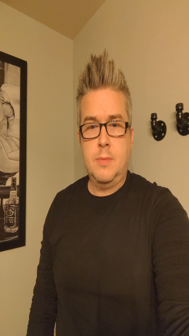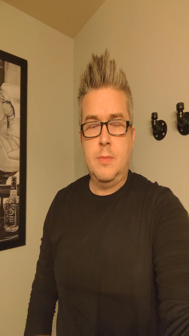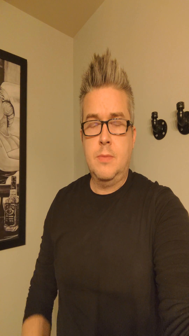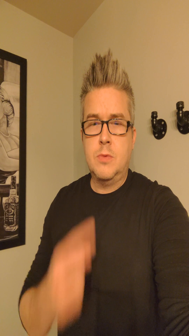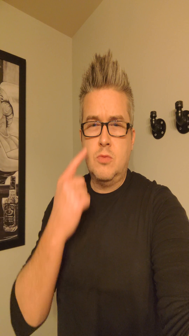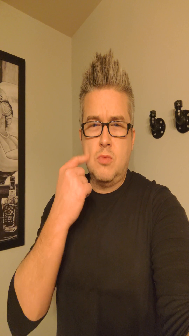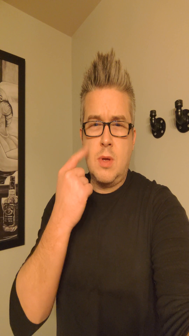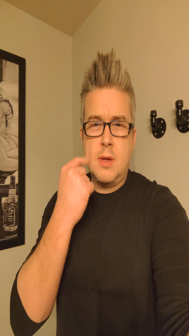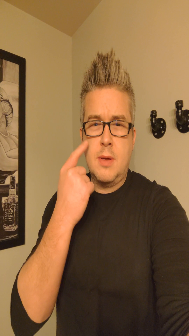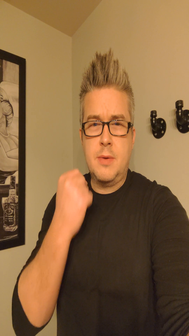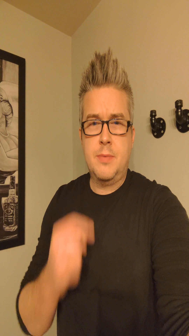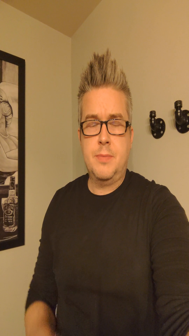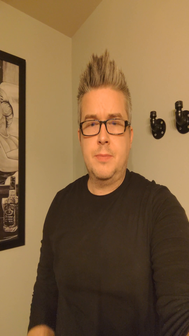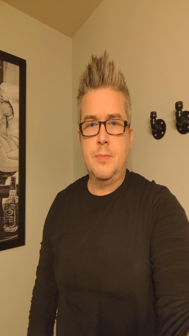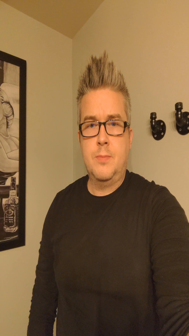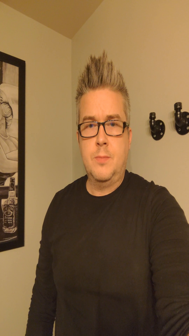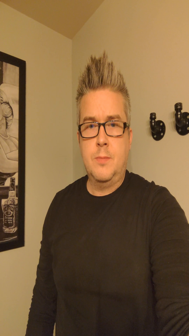cry